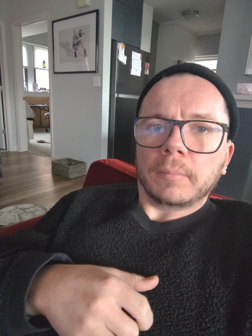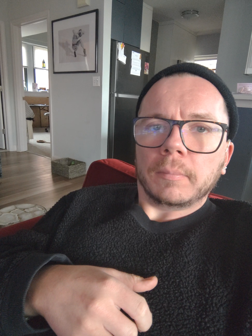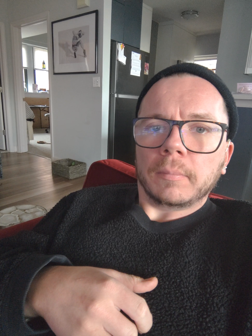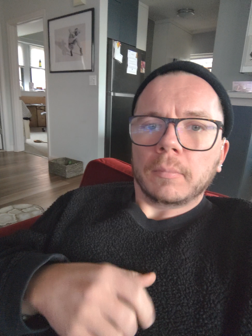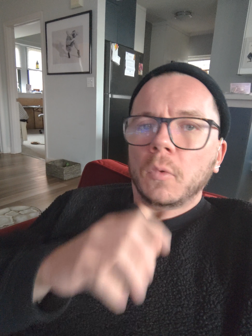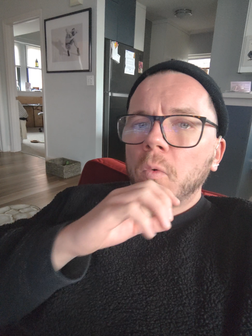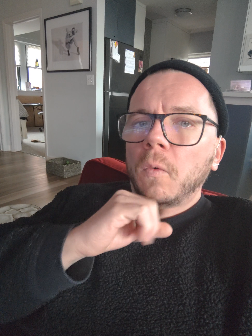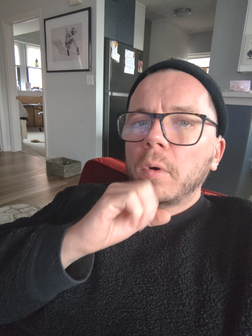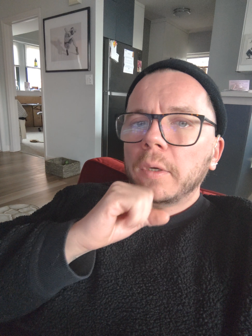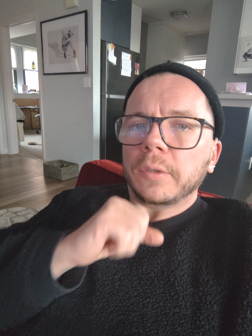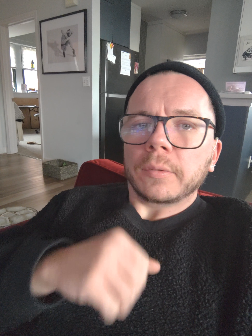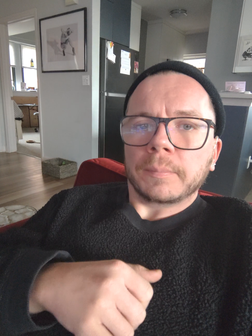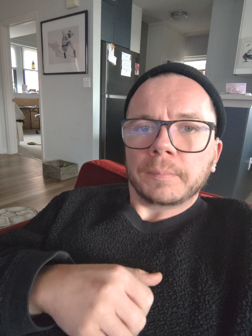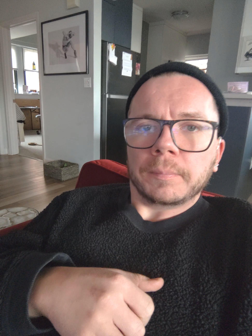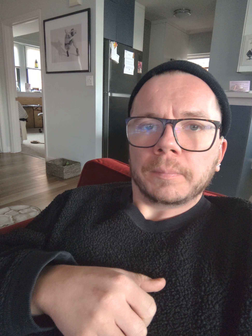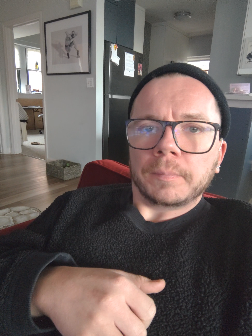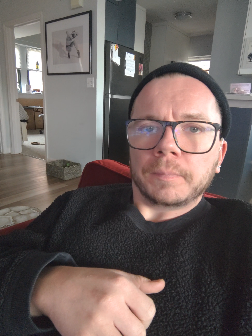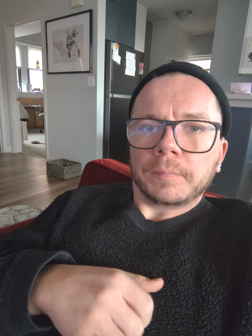orange